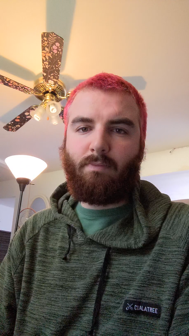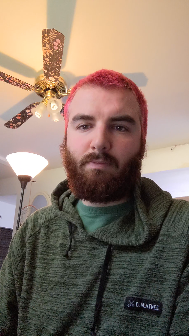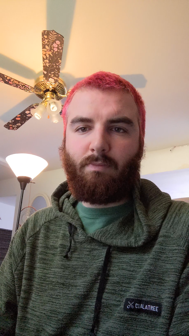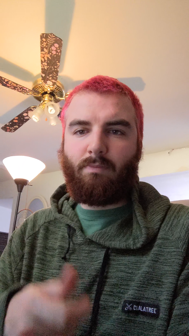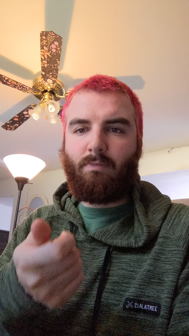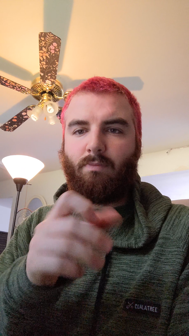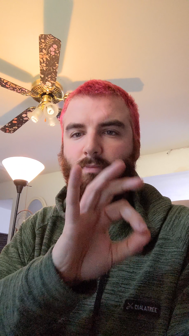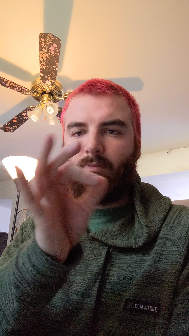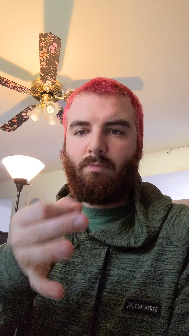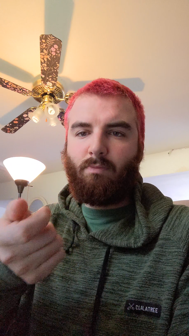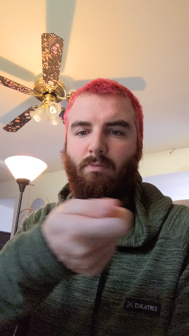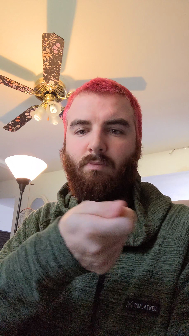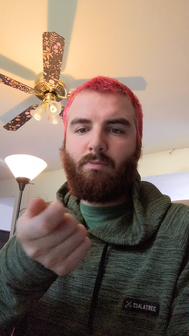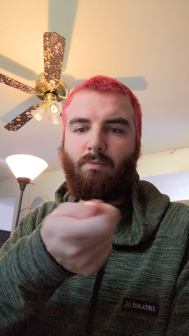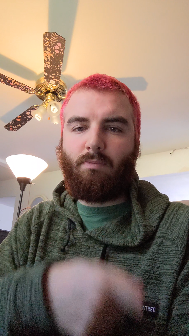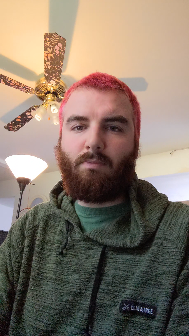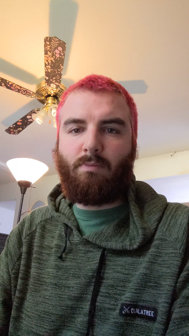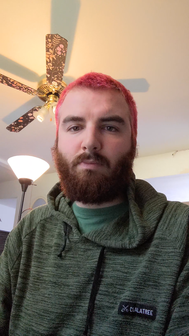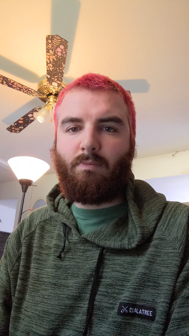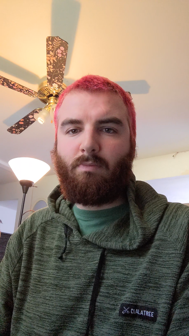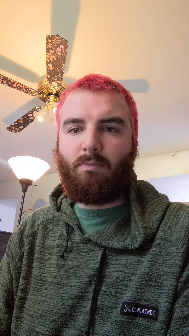hose